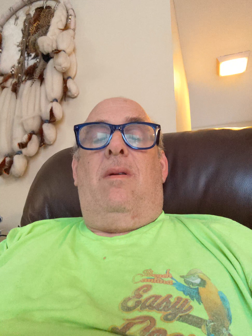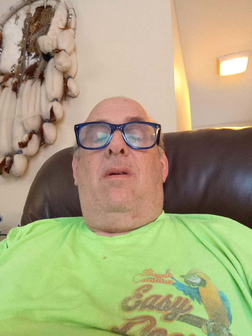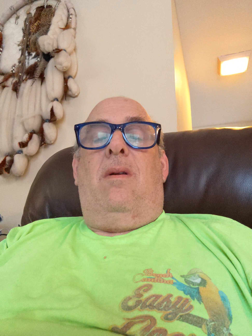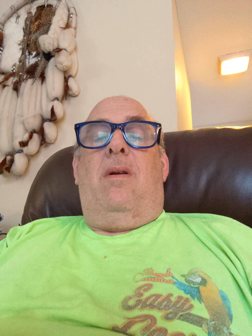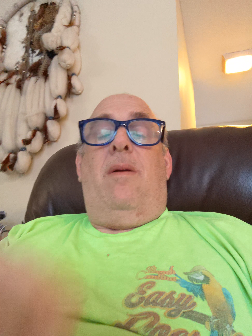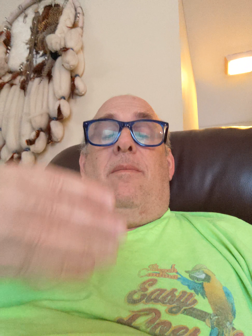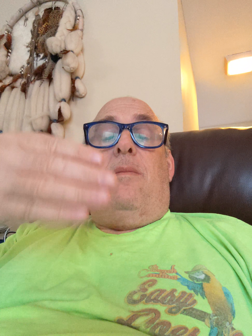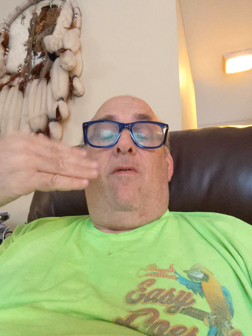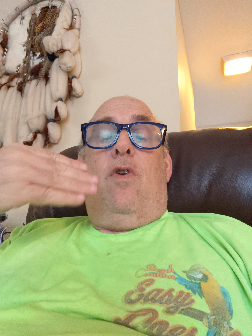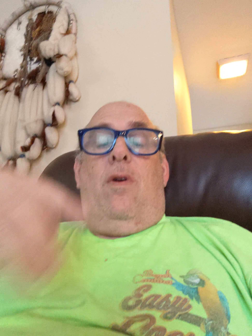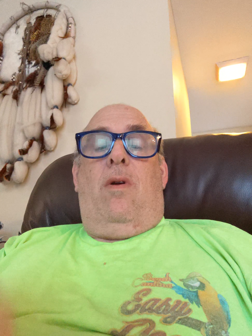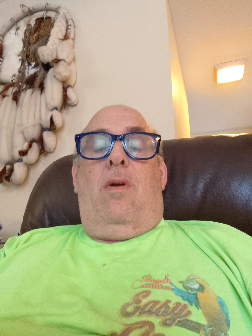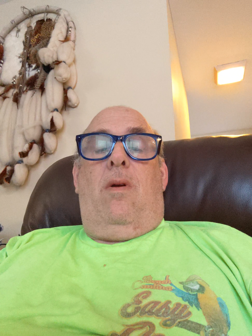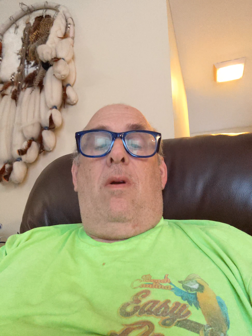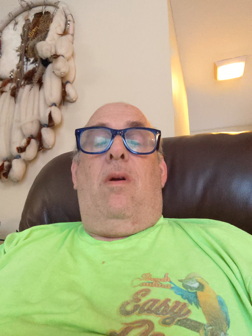before